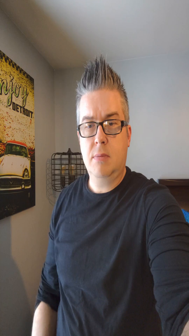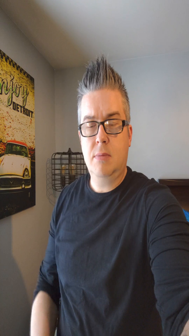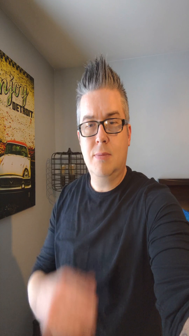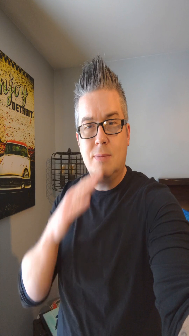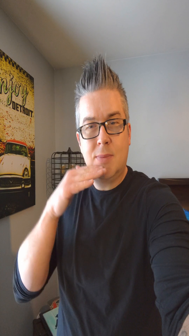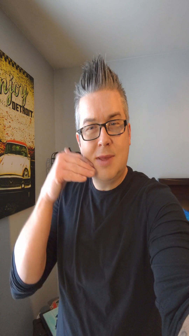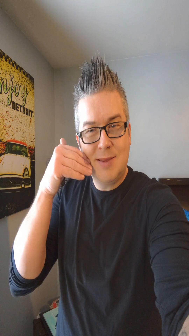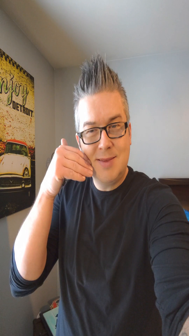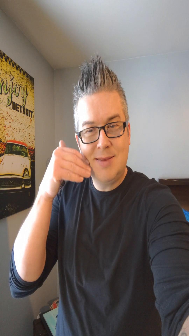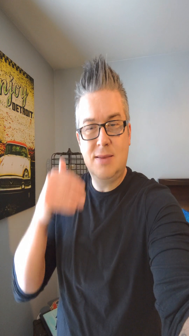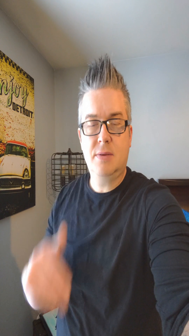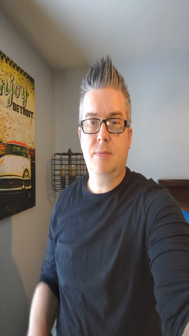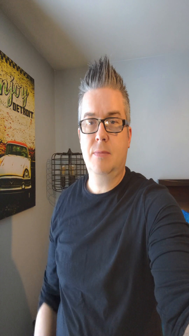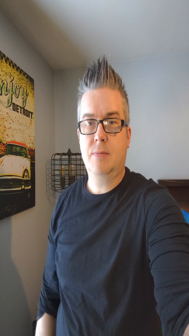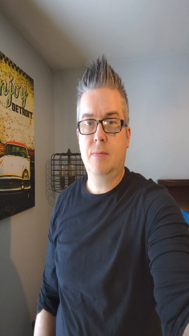smile